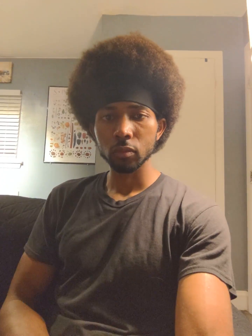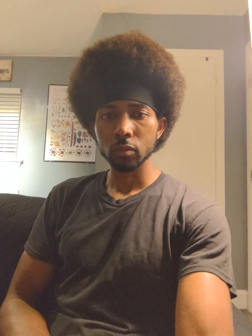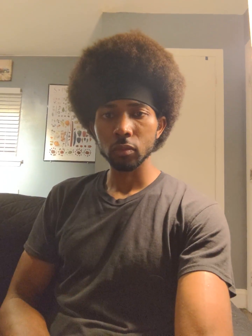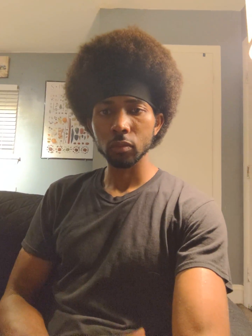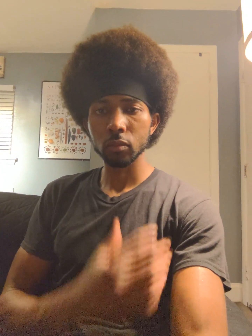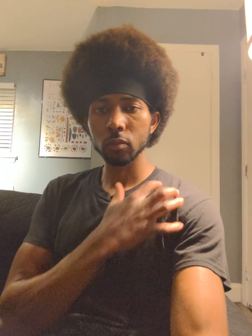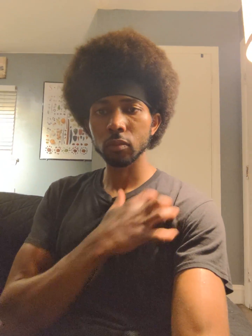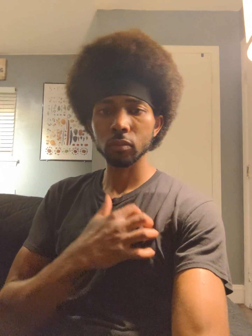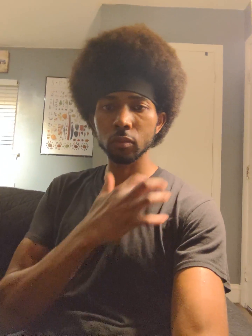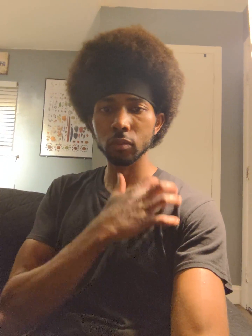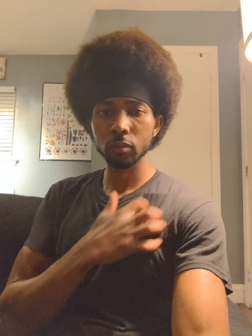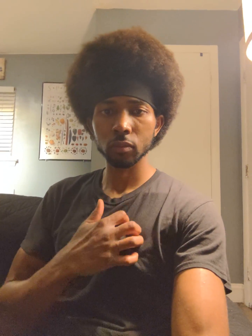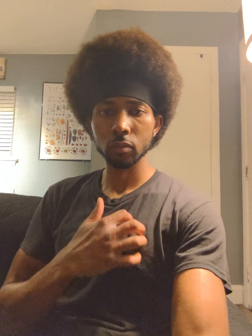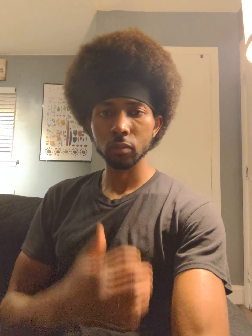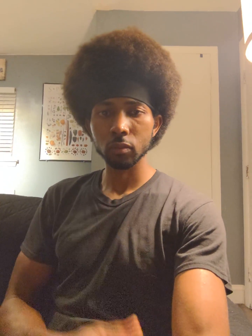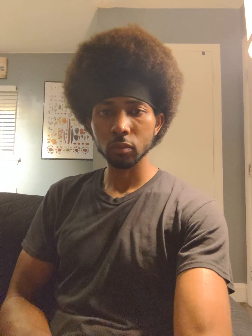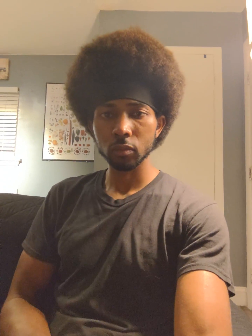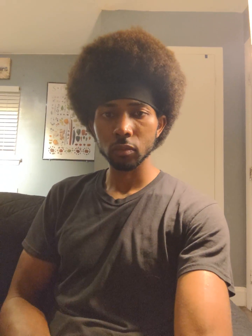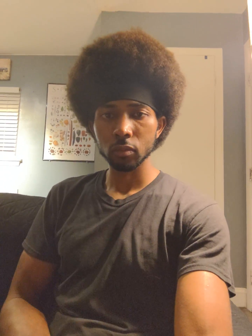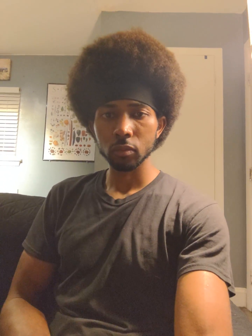bear